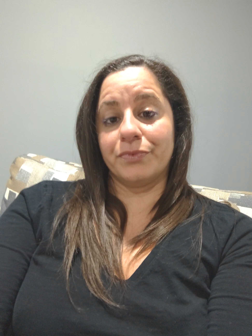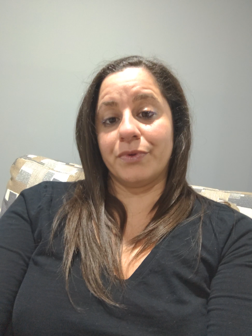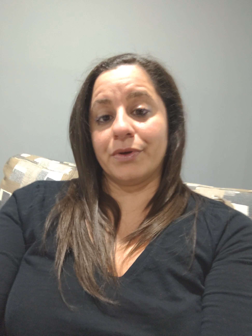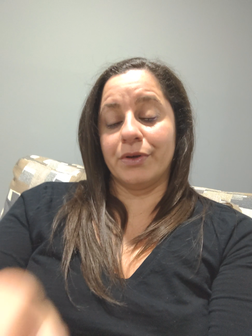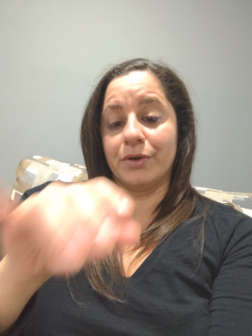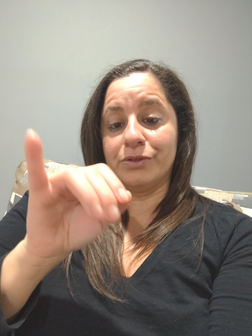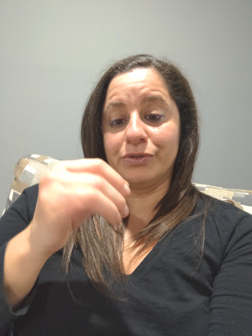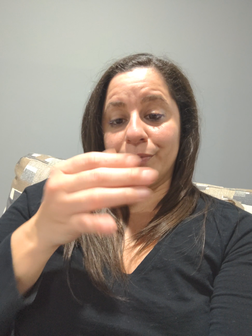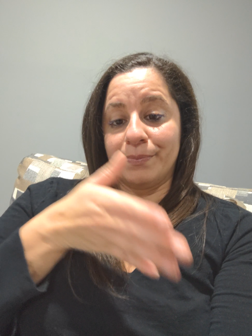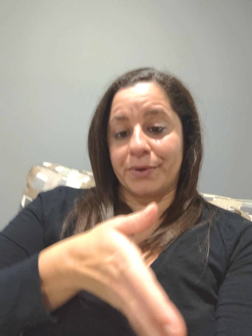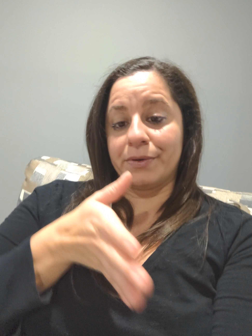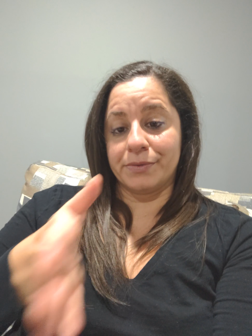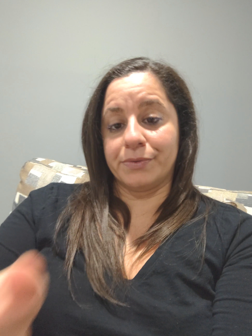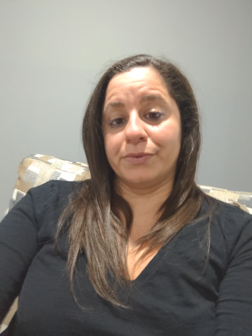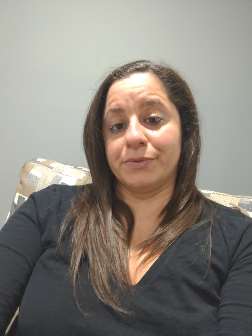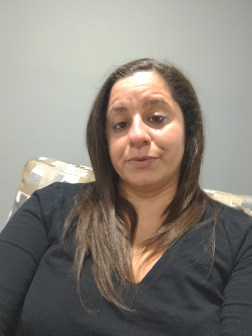jeans